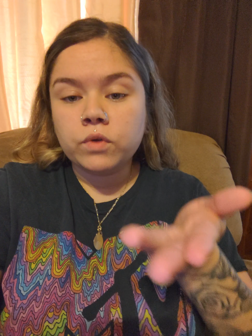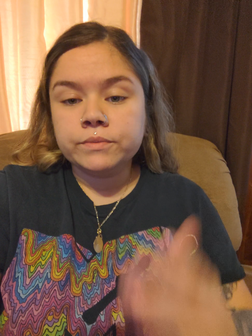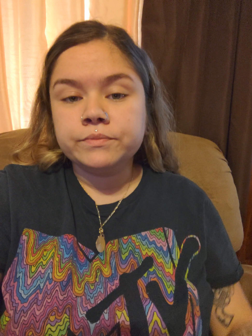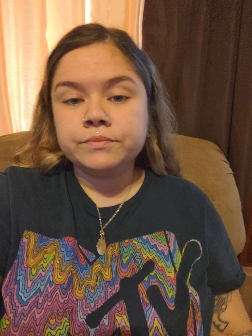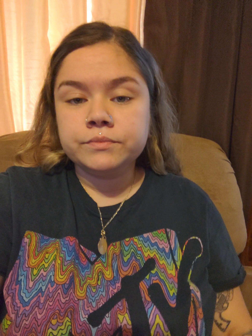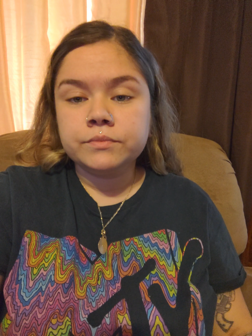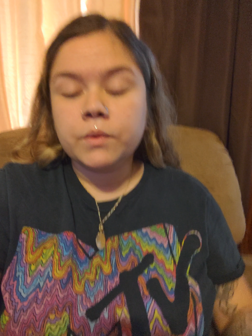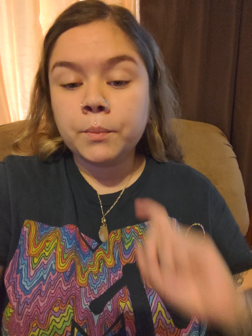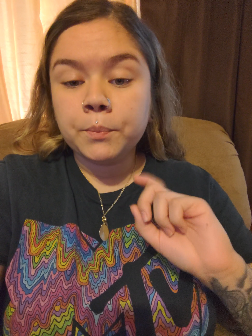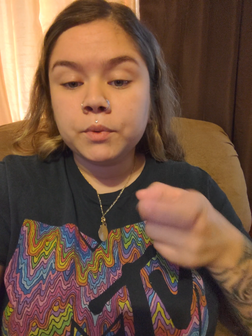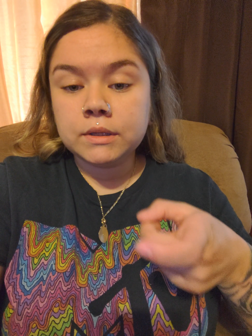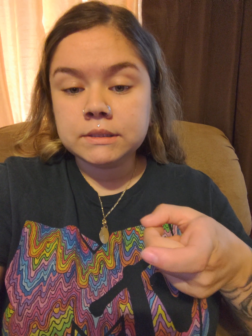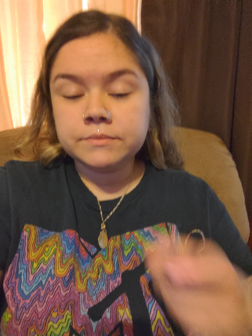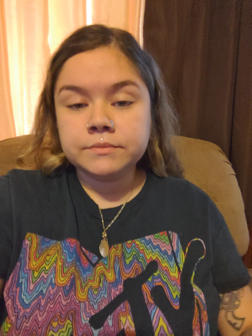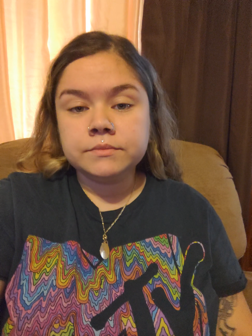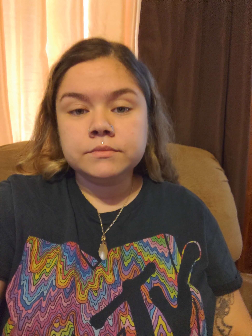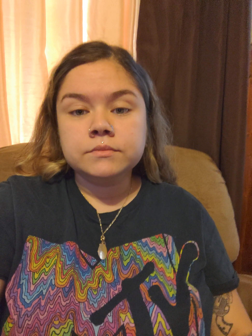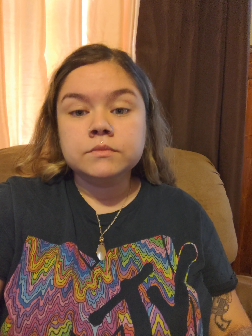present